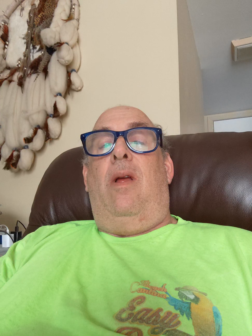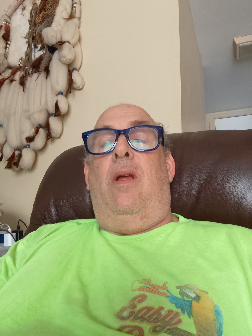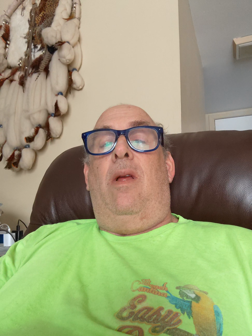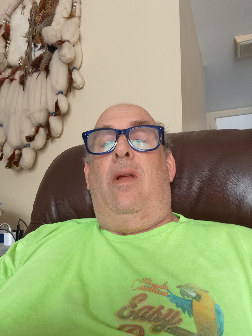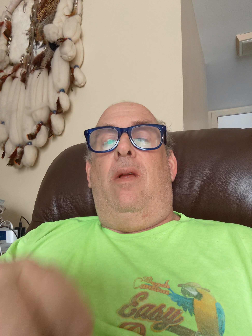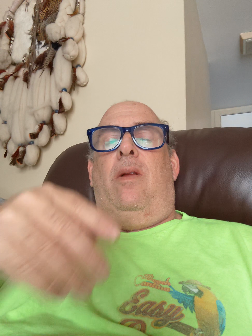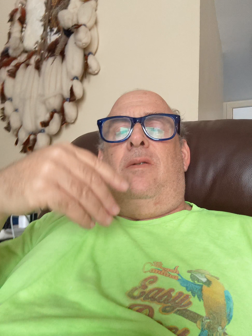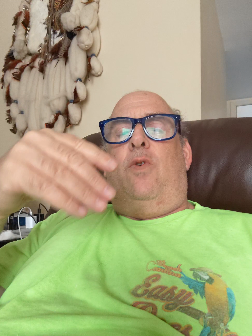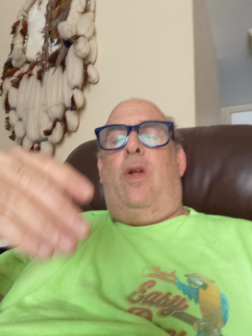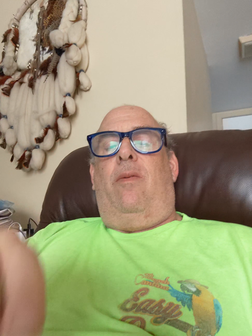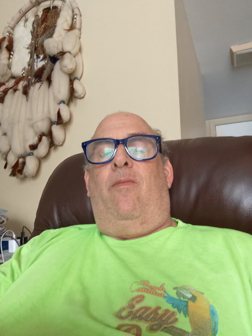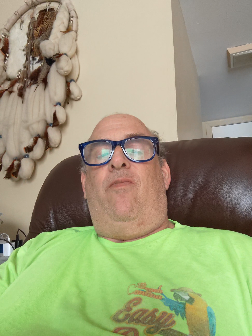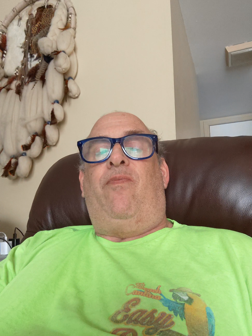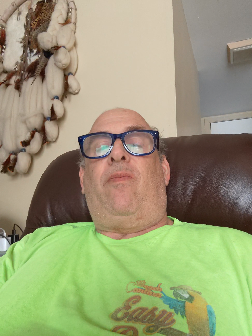store